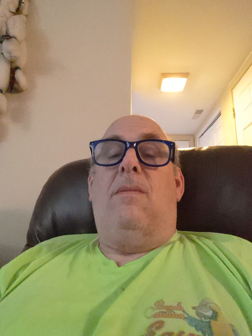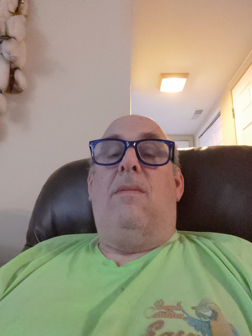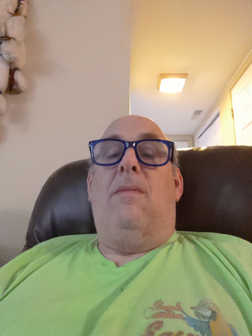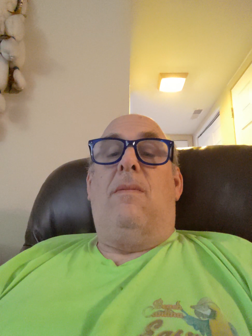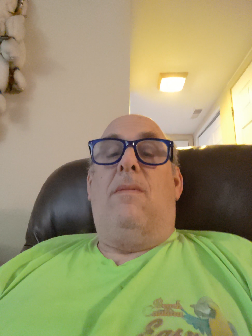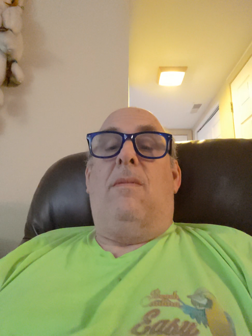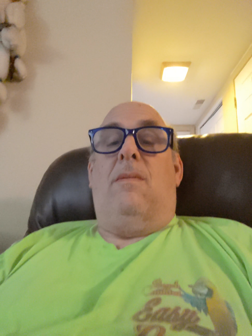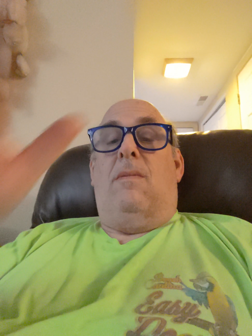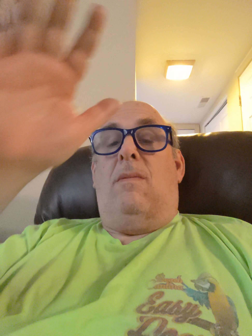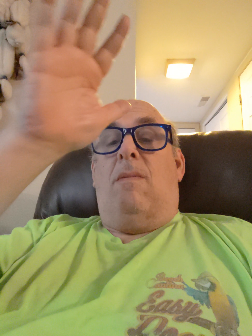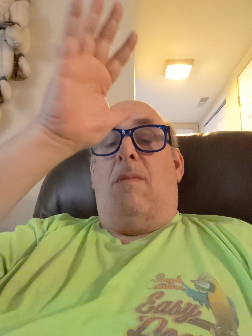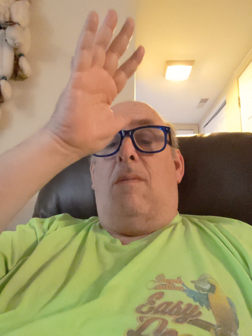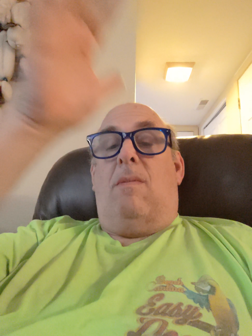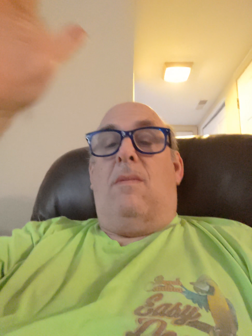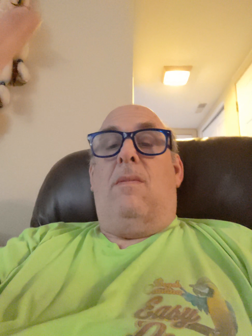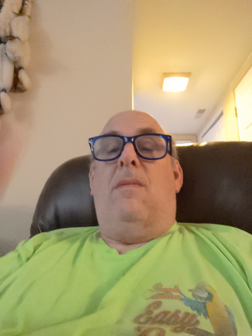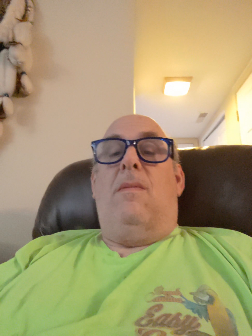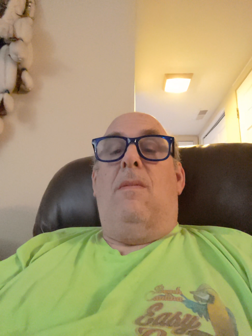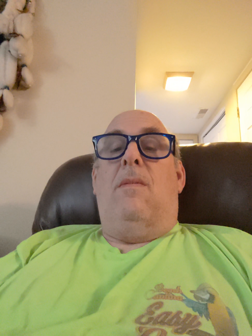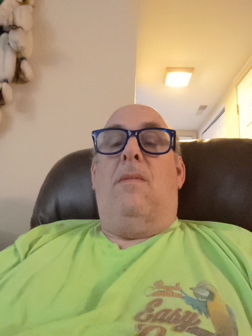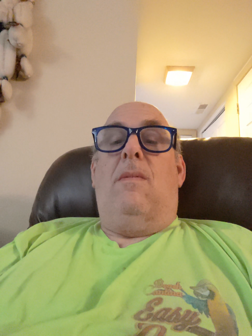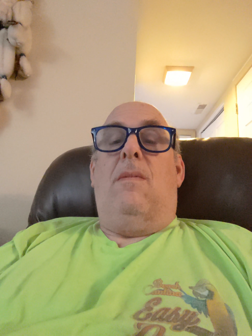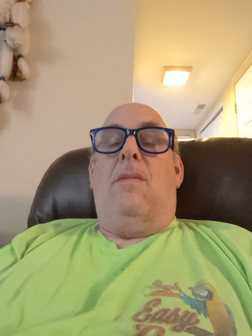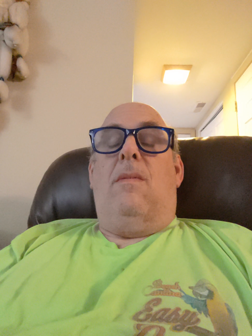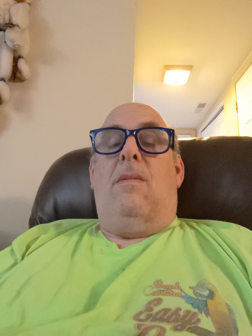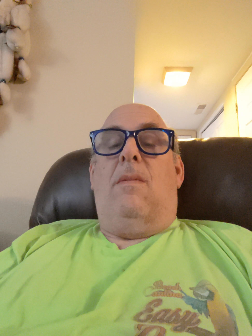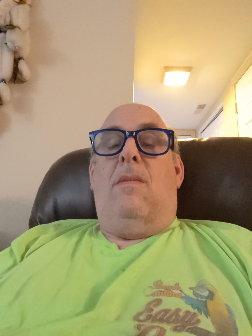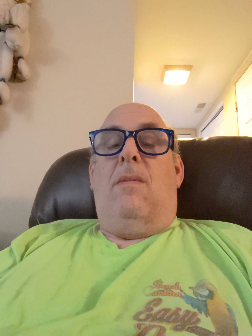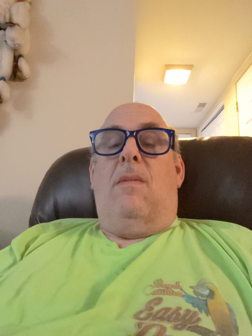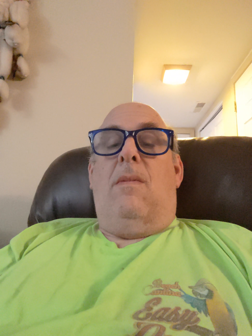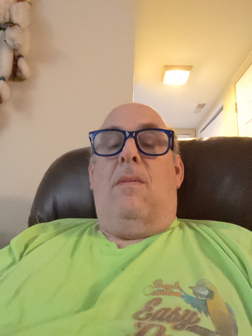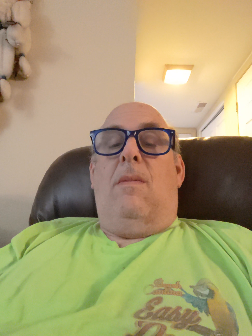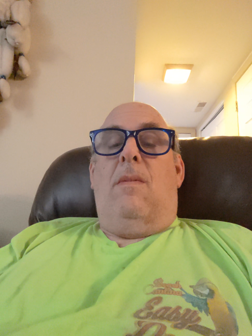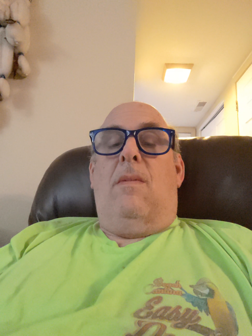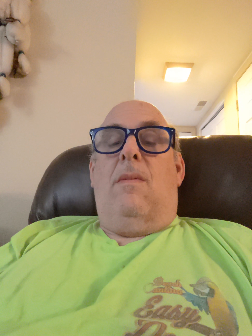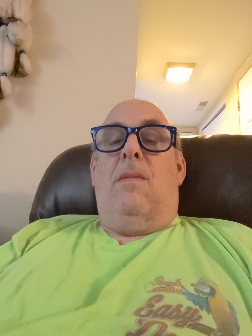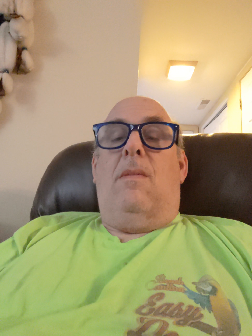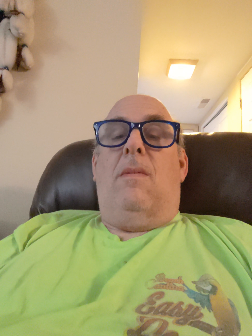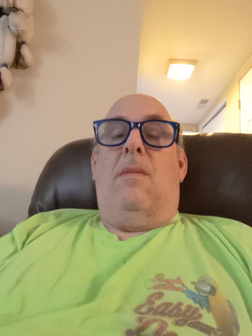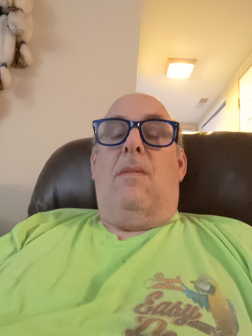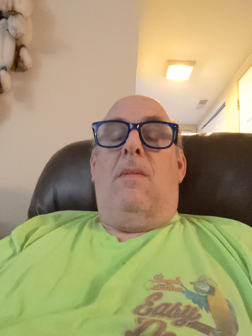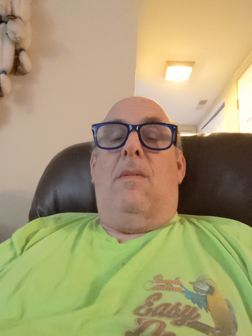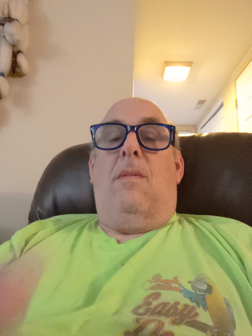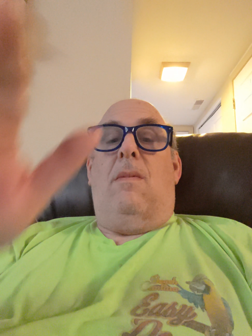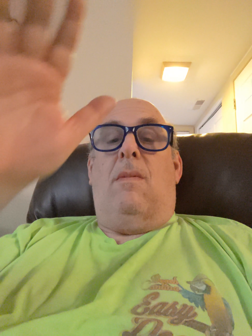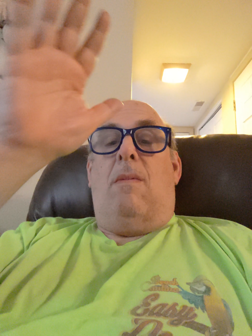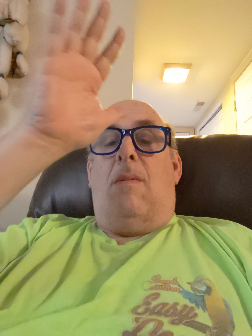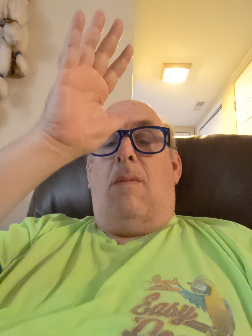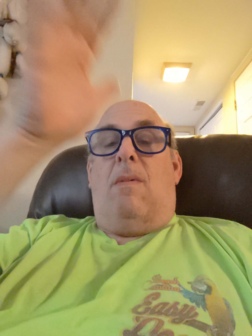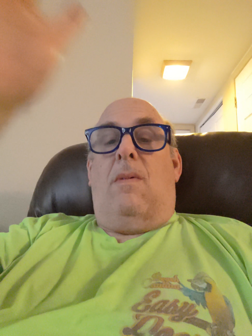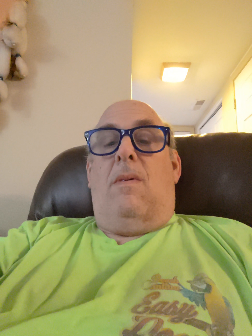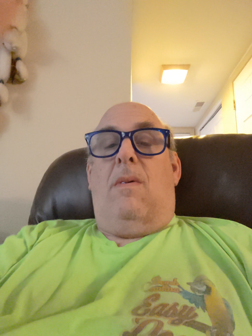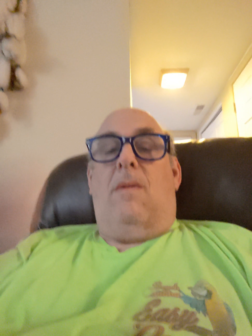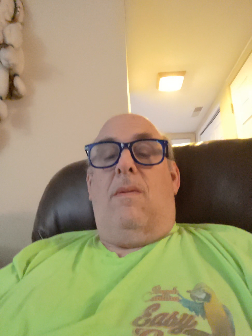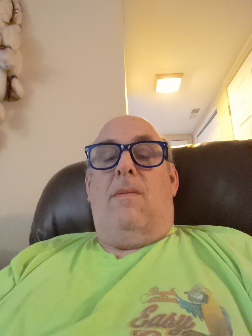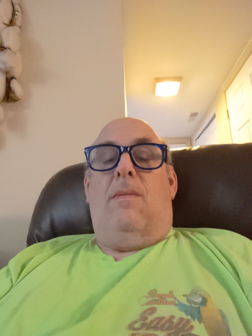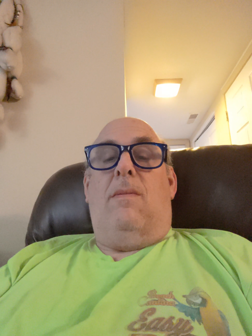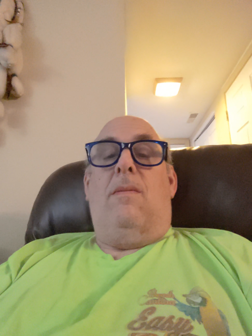grandpa